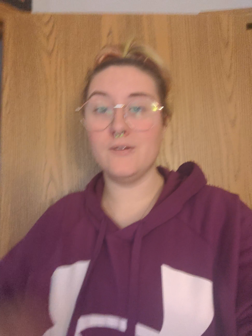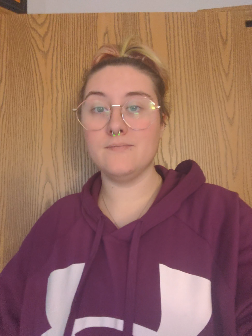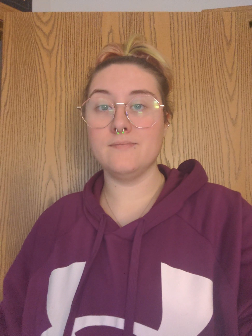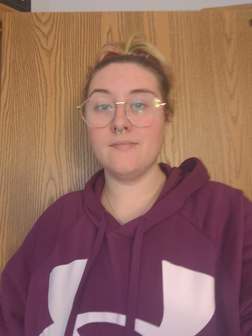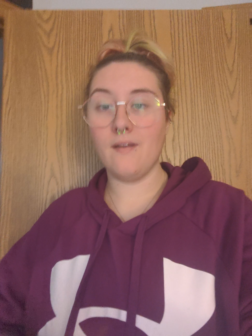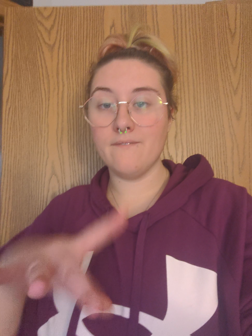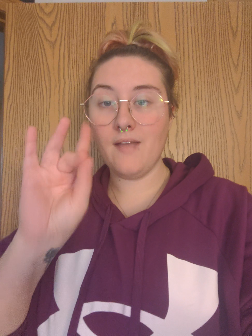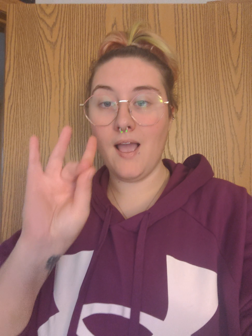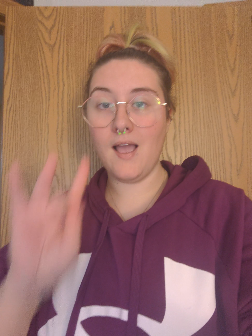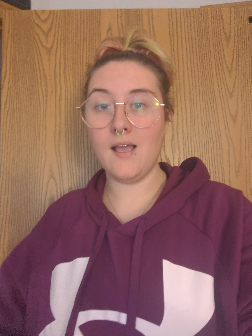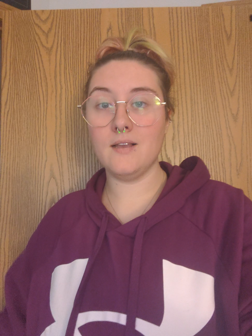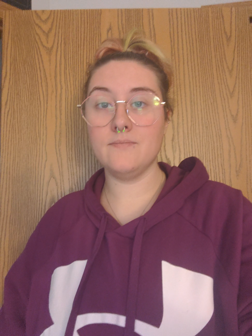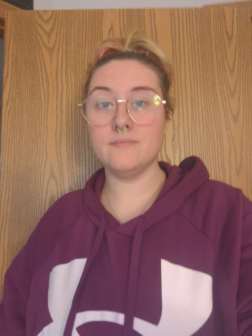find